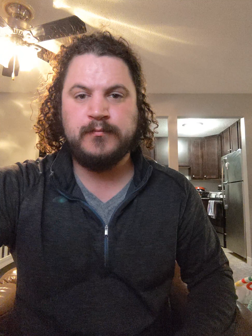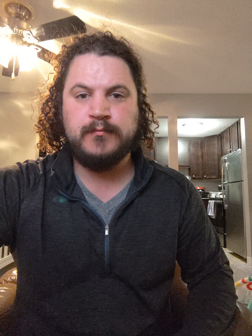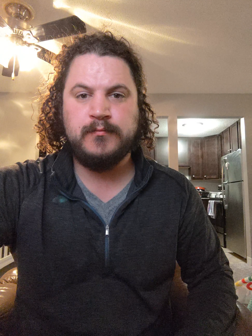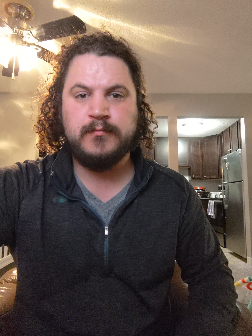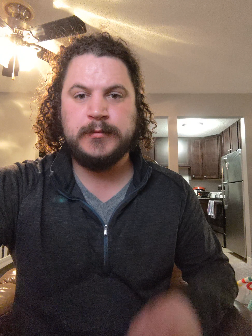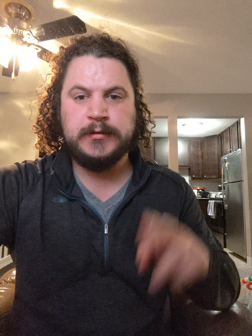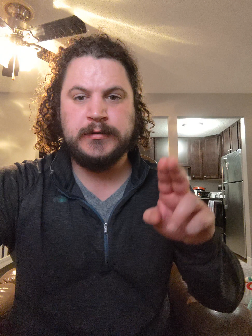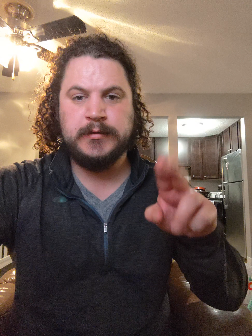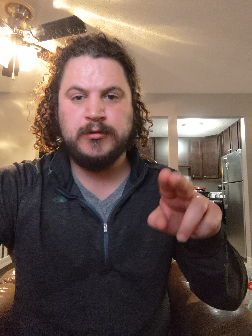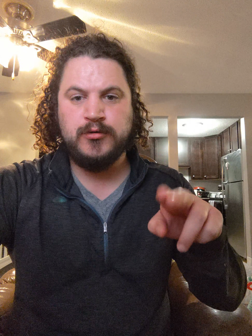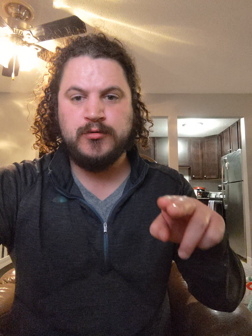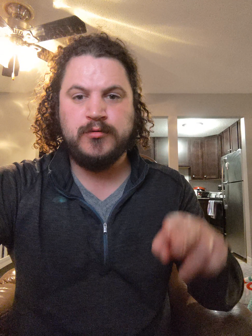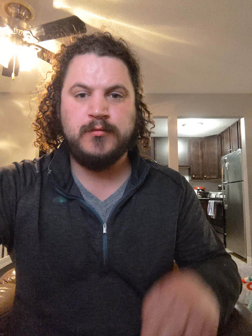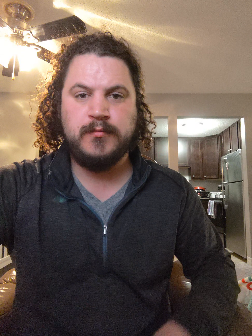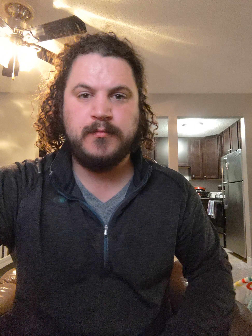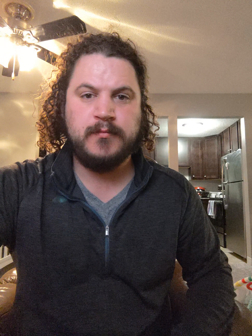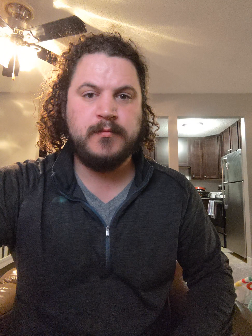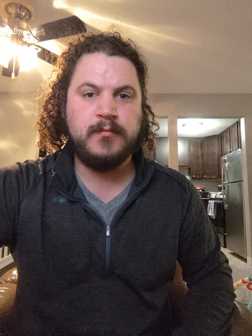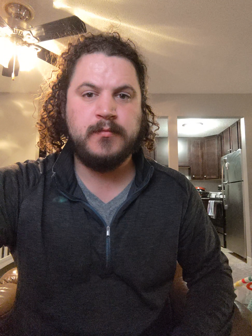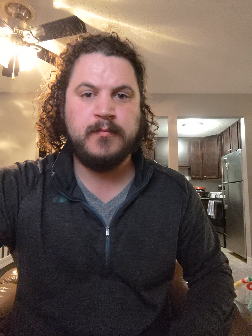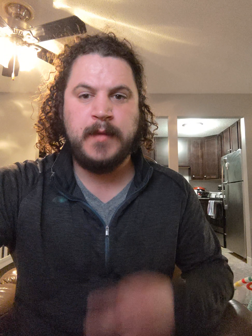chair